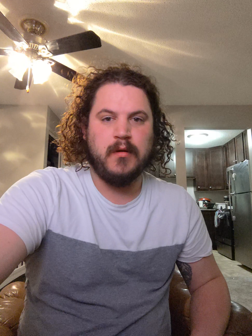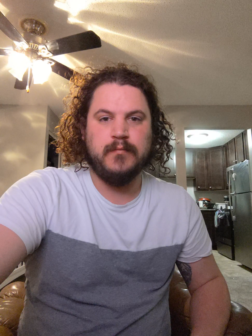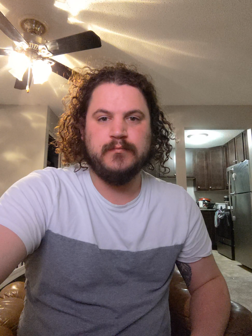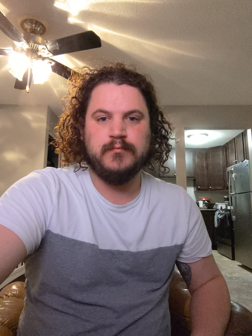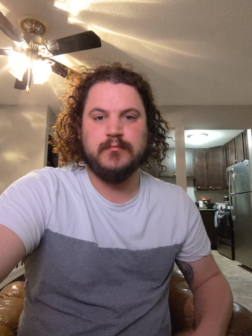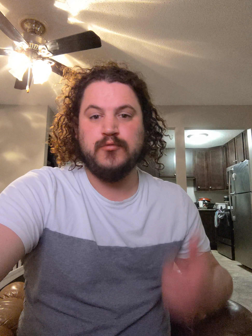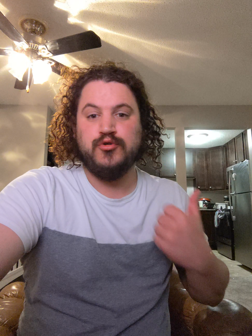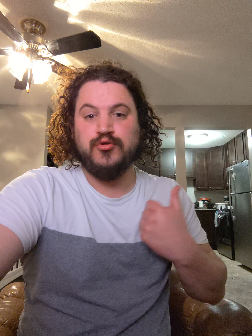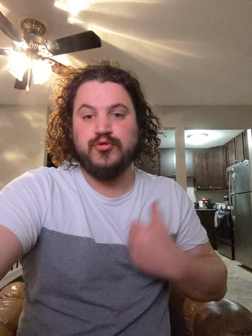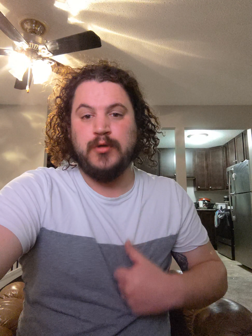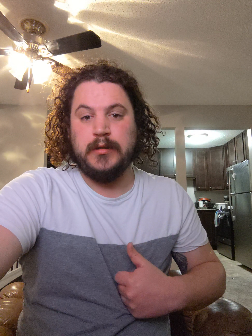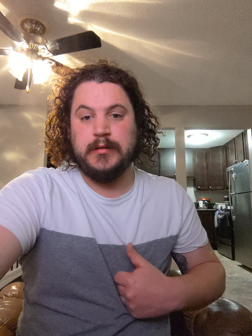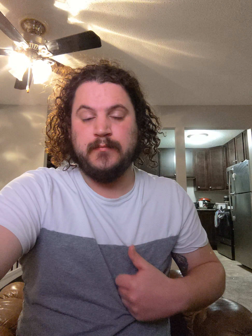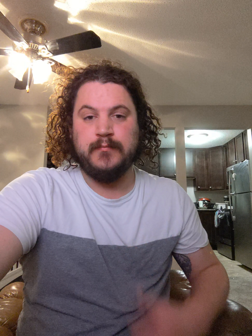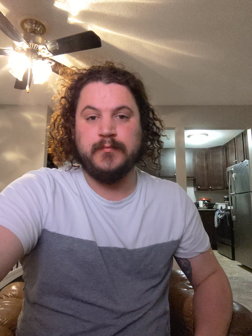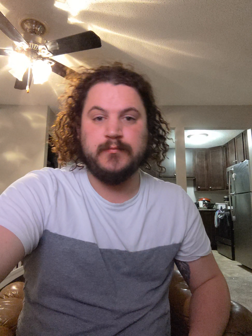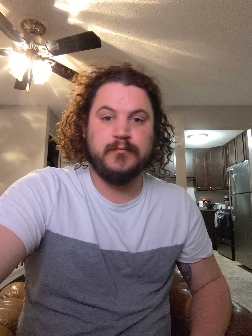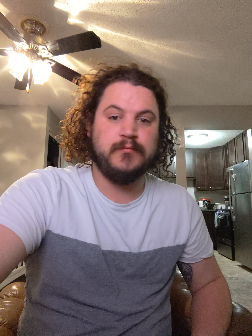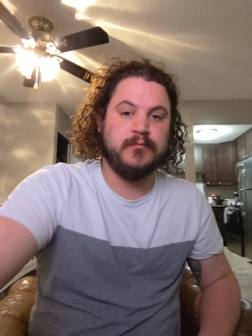jacket